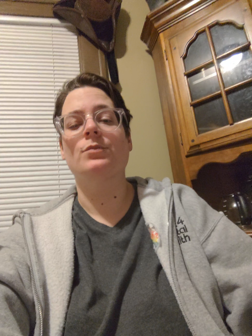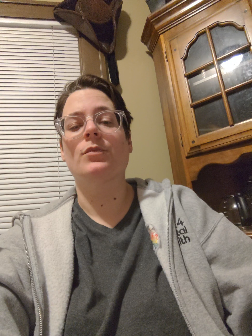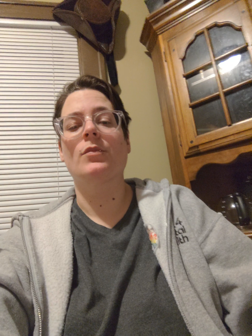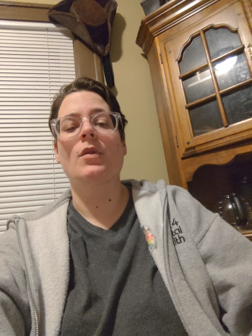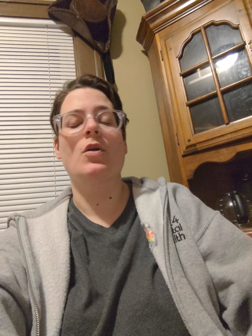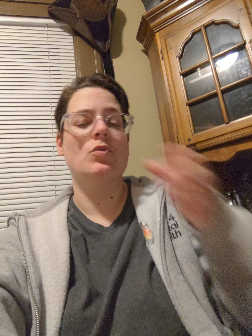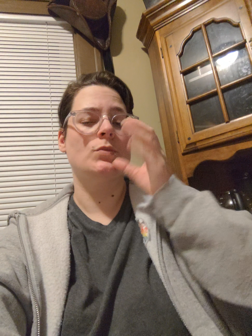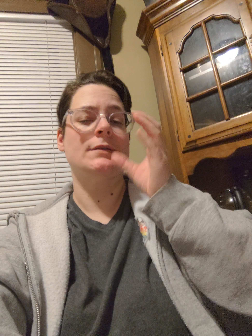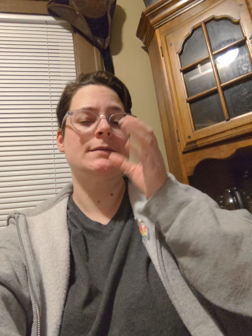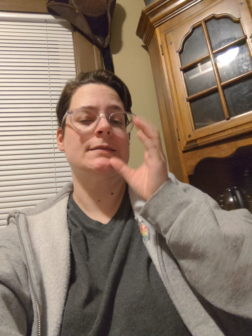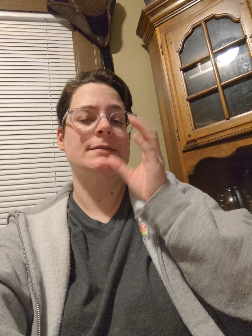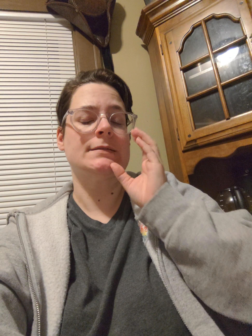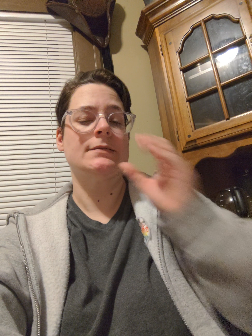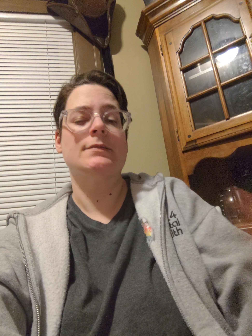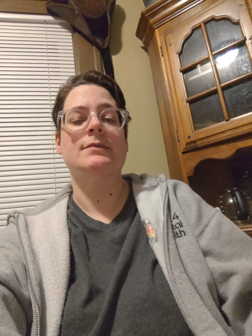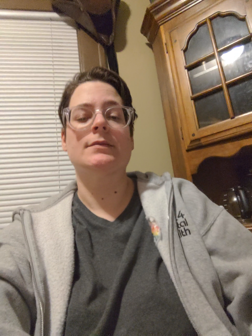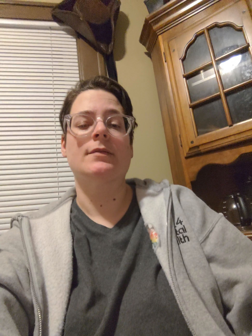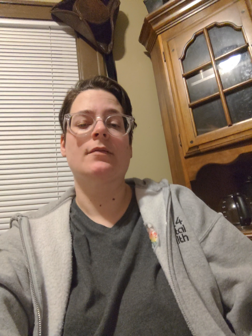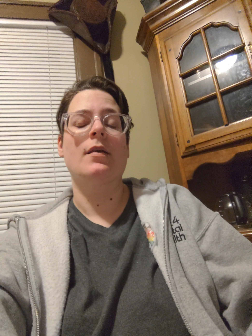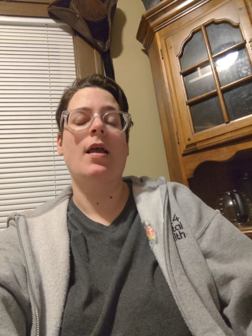drink